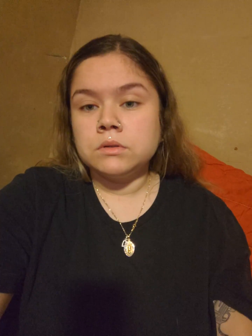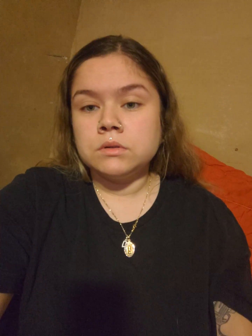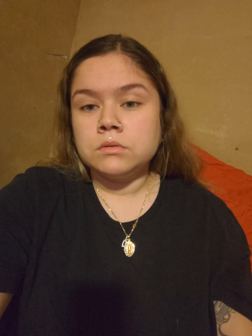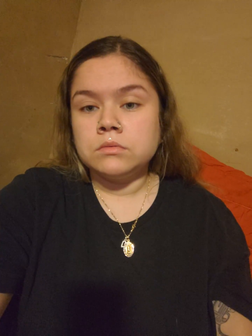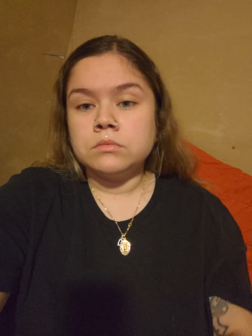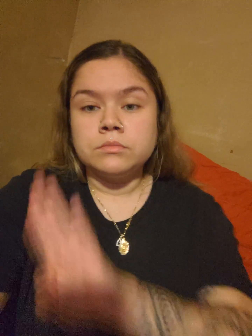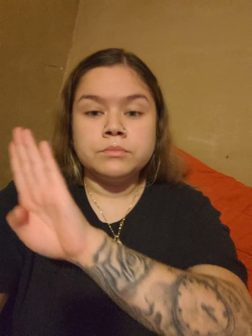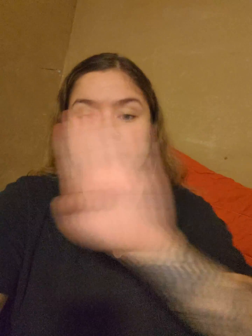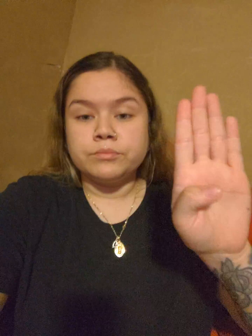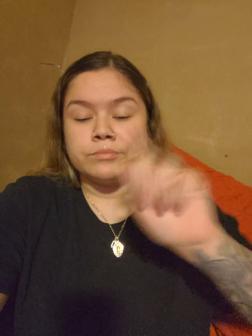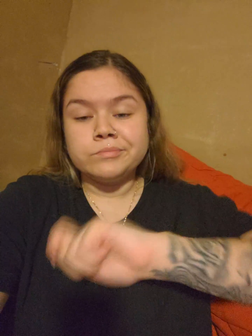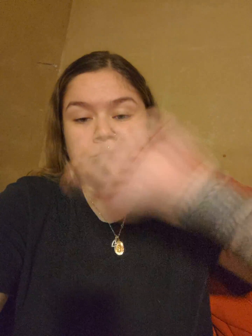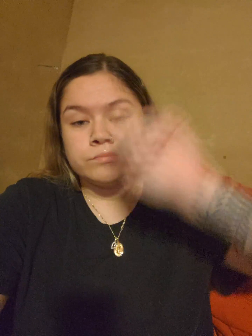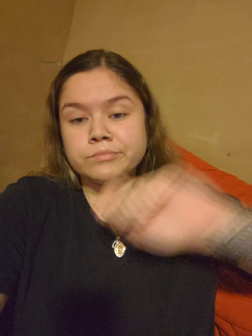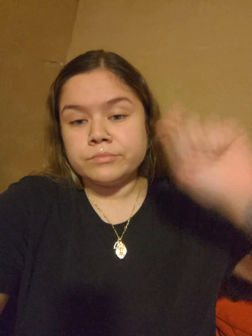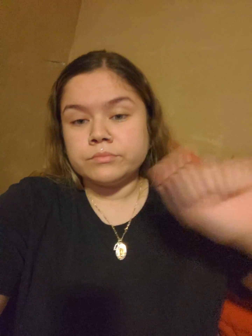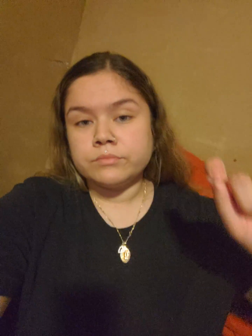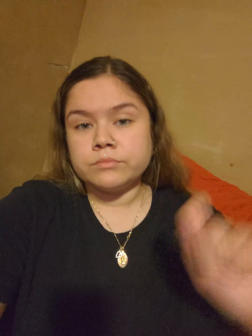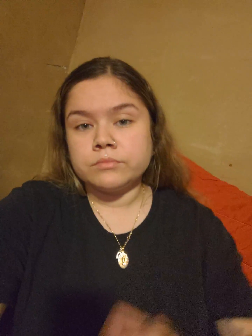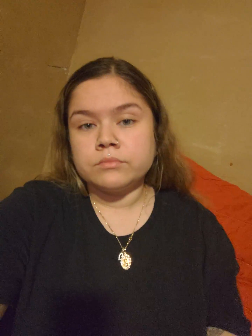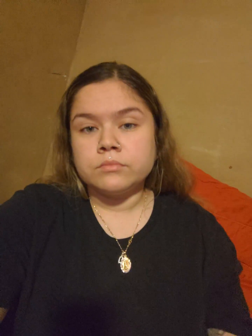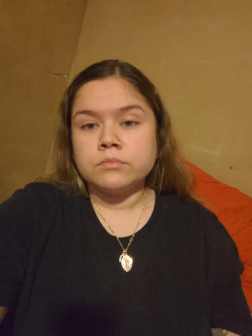chalk